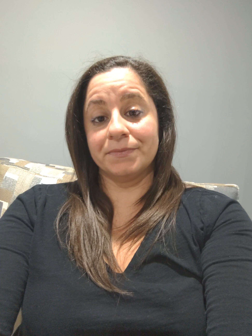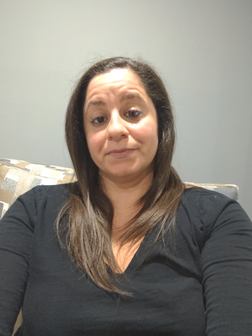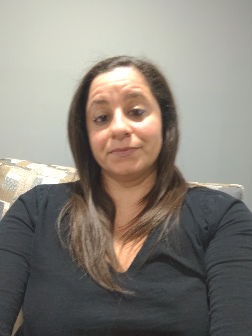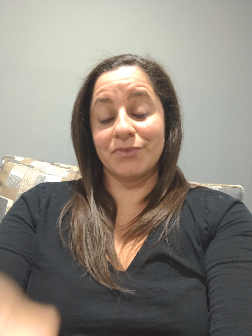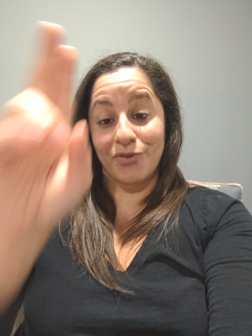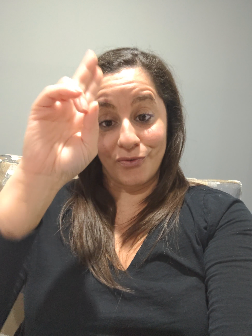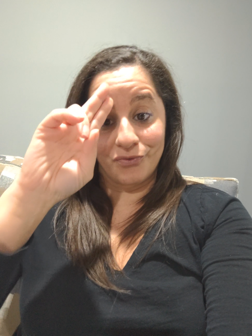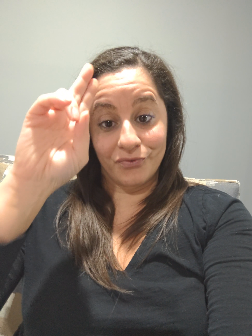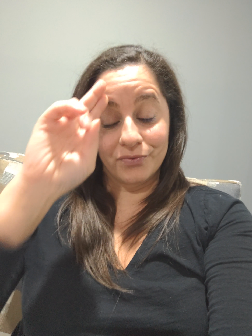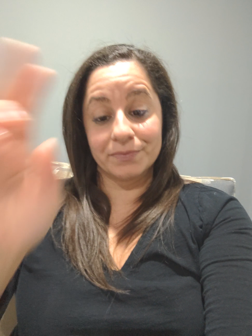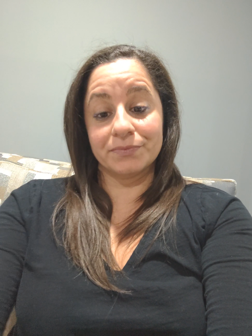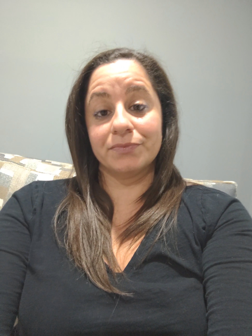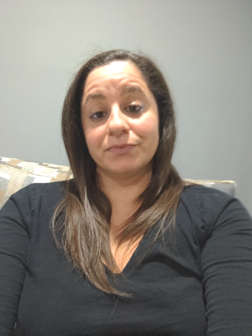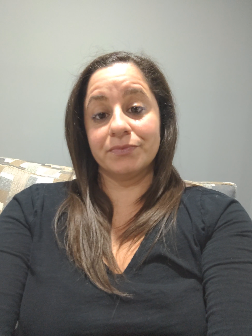uncle